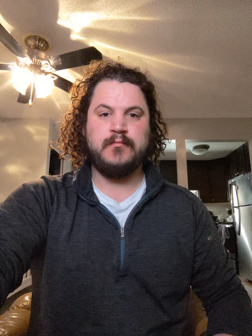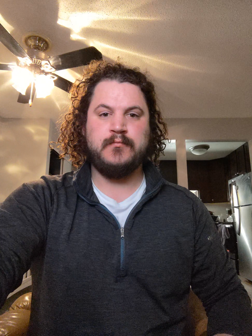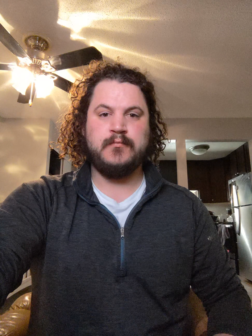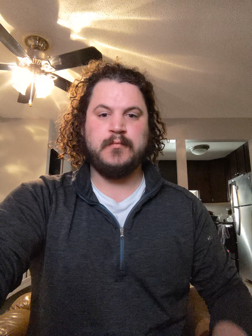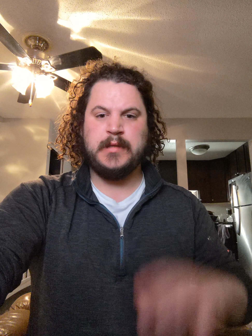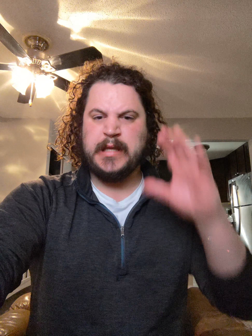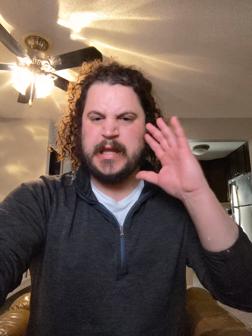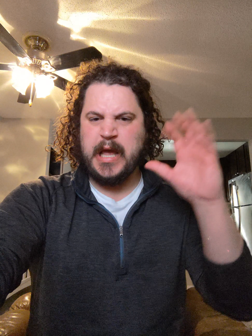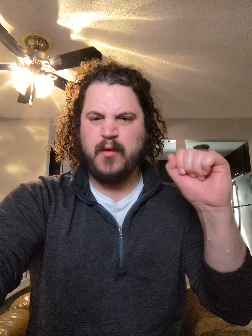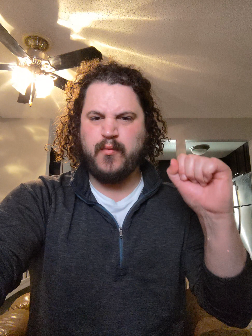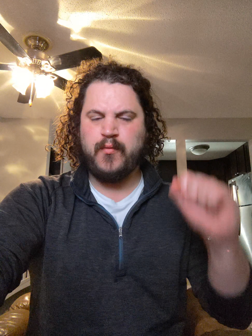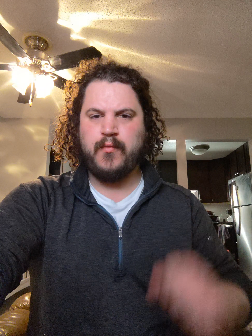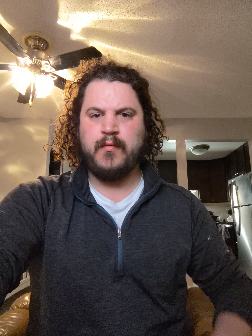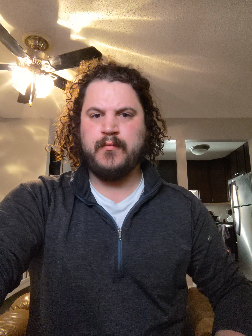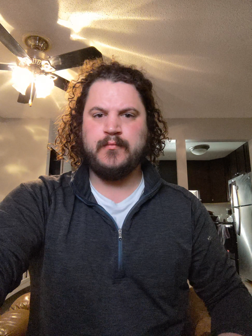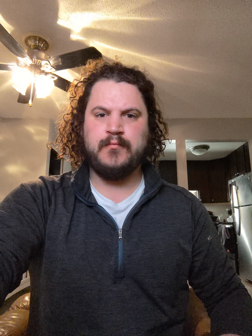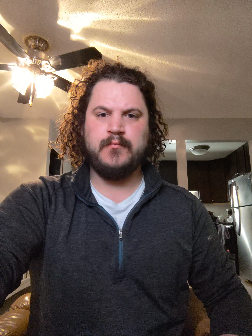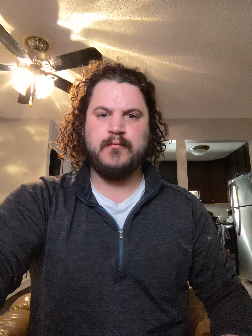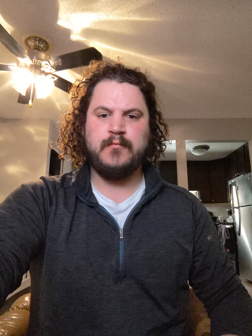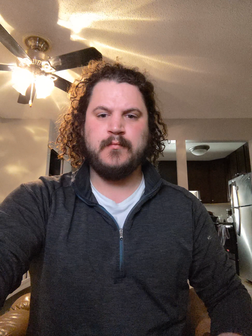loud